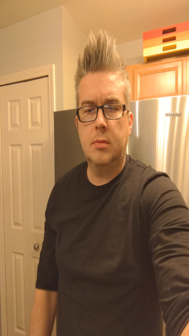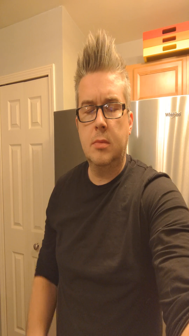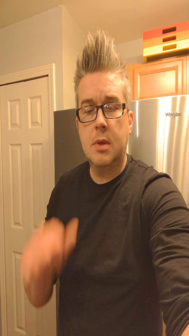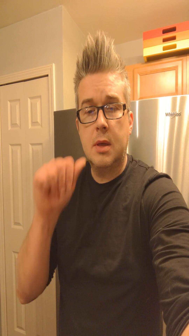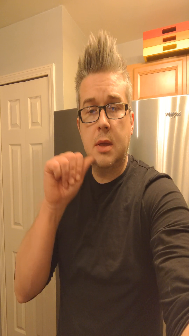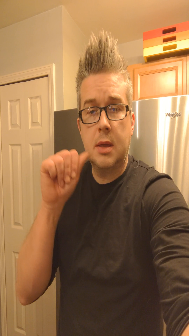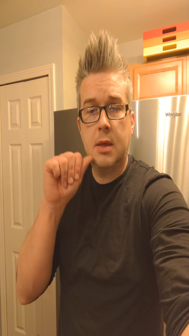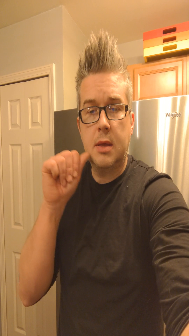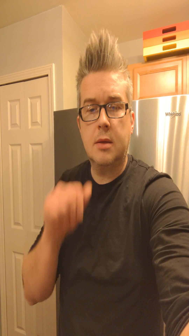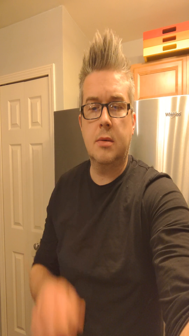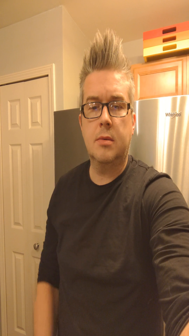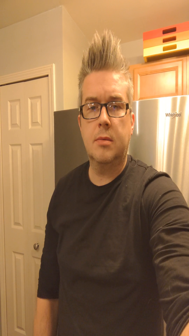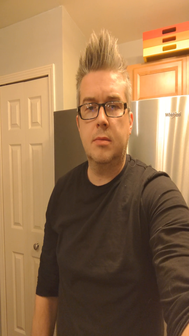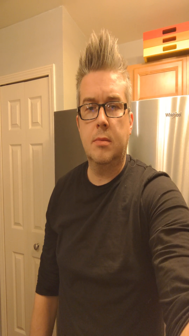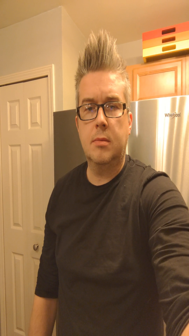aunt